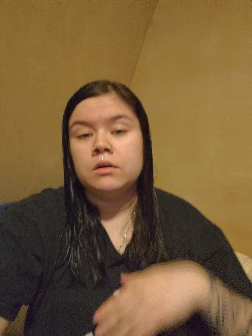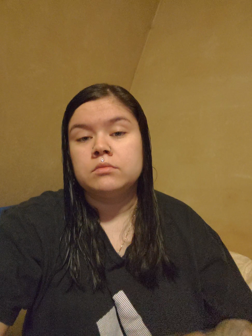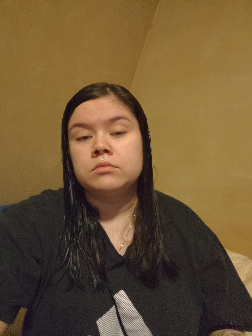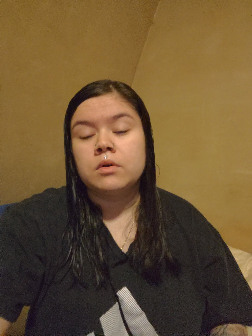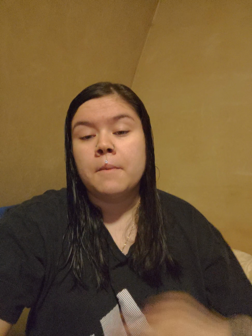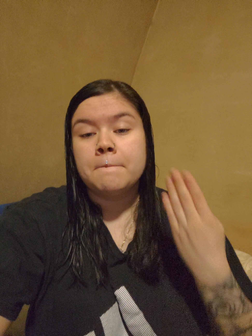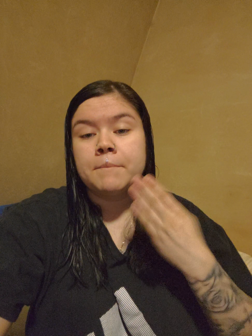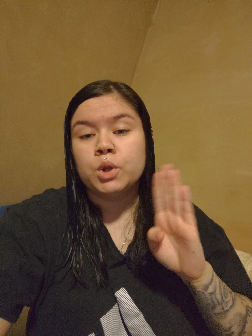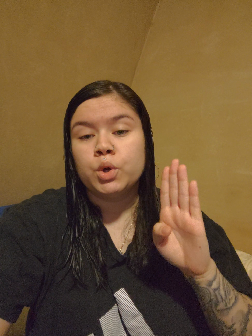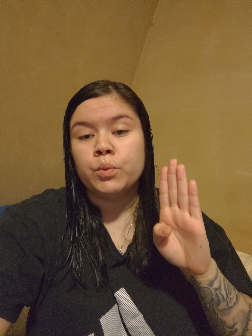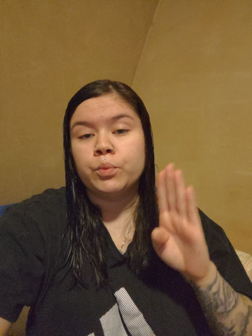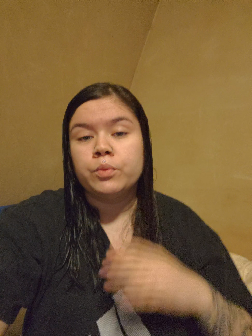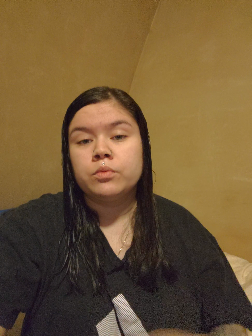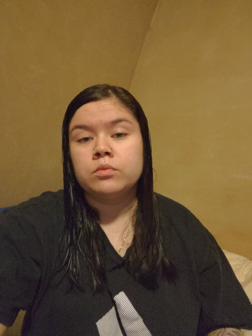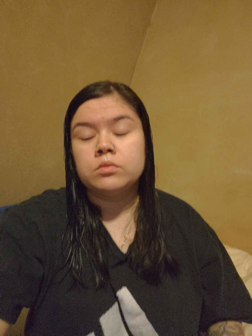blue